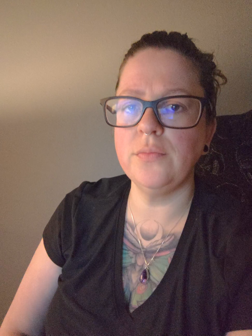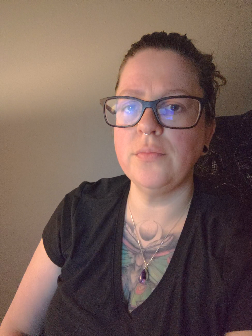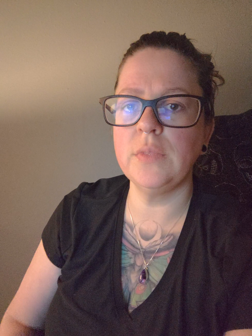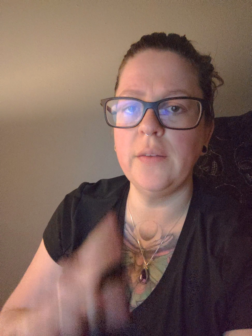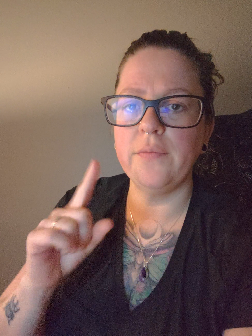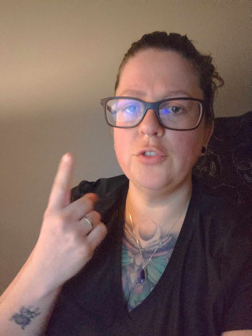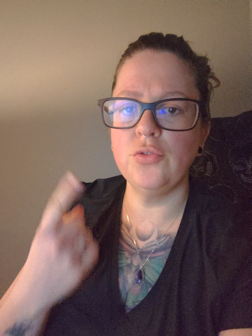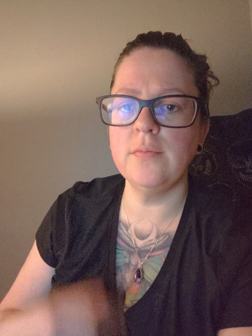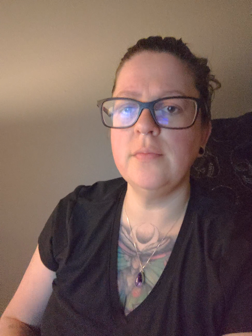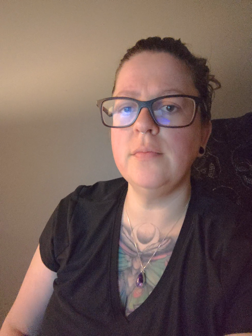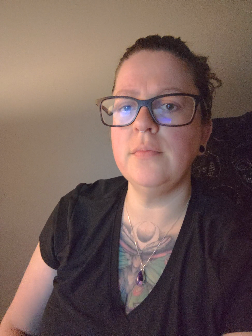first